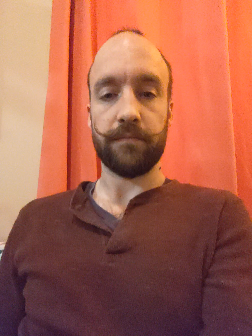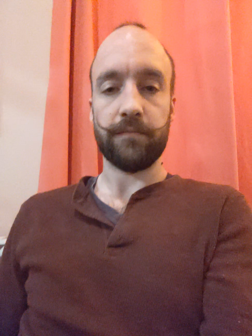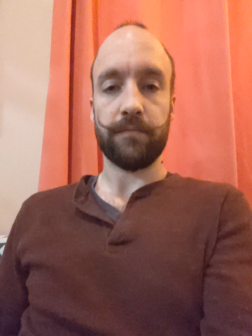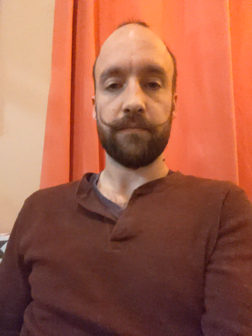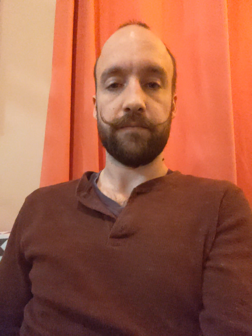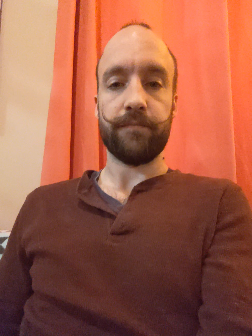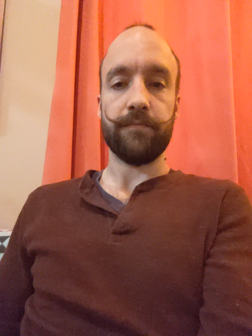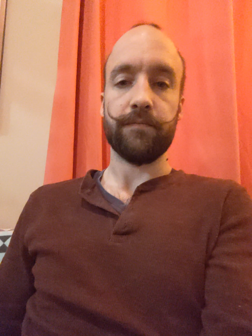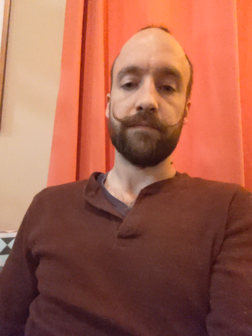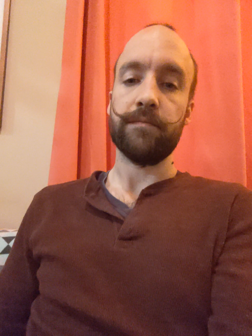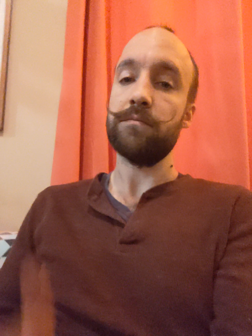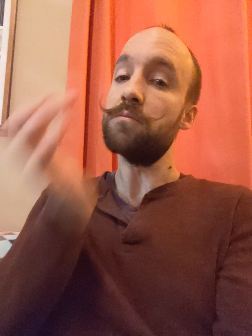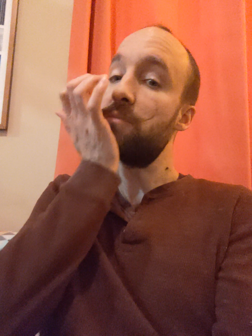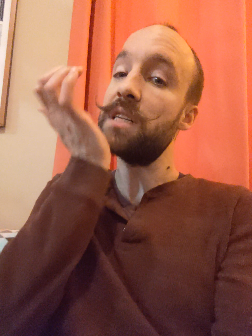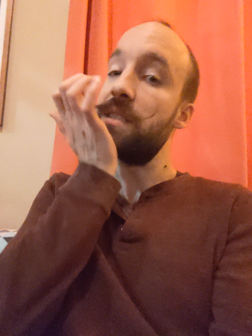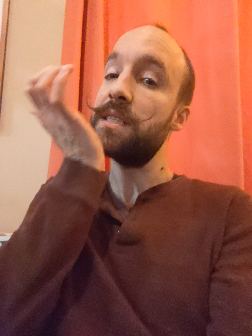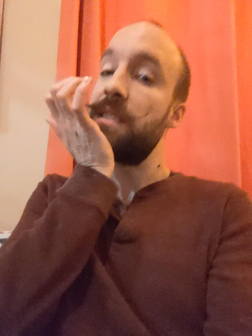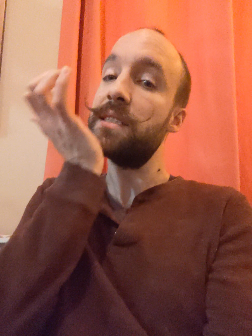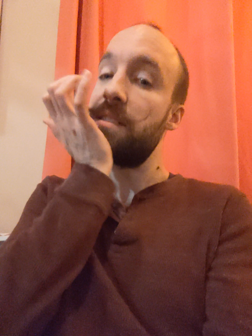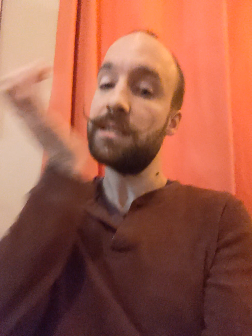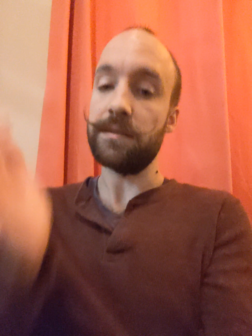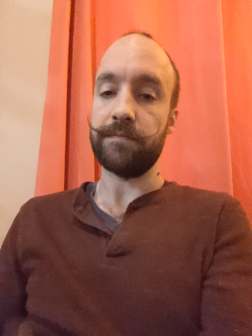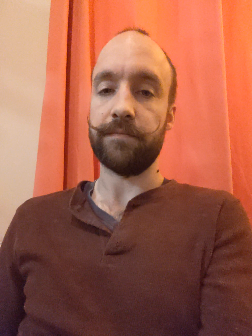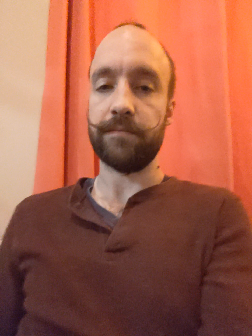grass